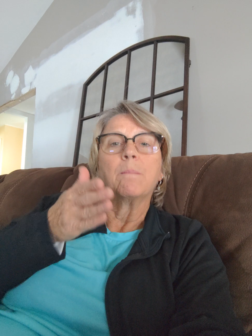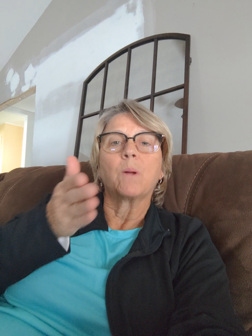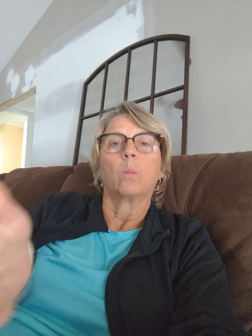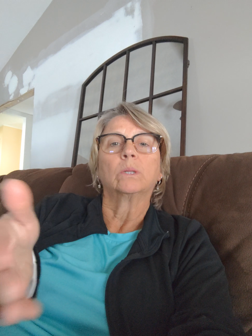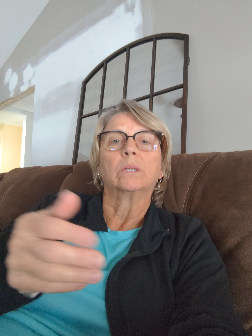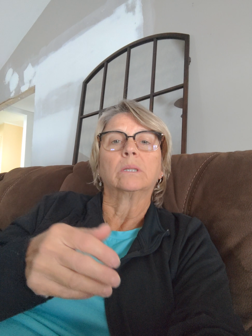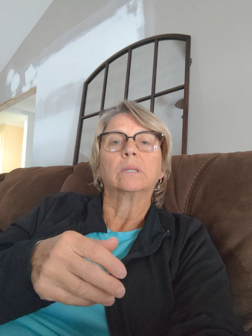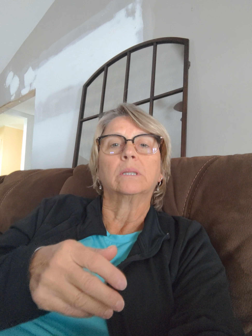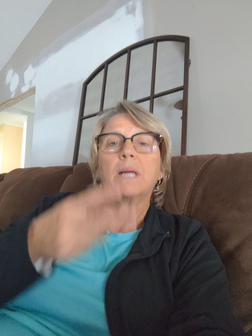boat